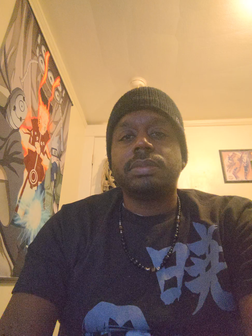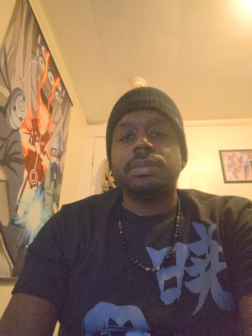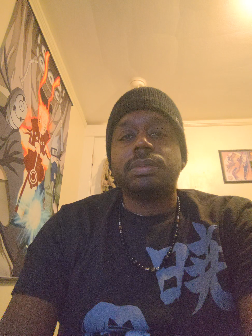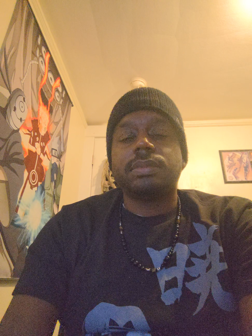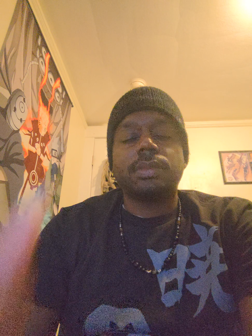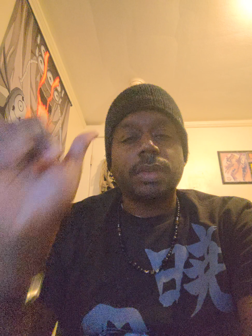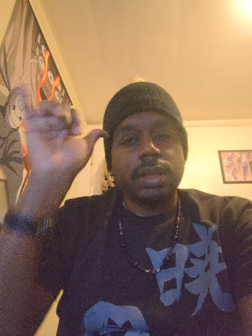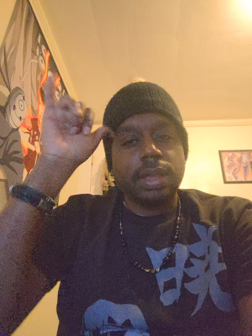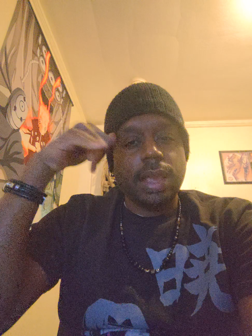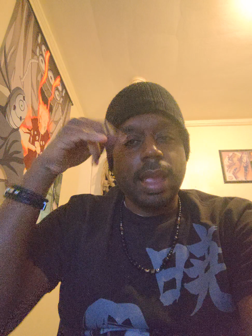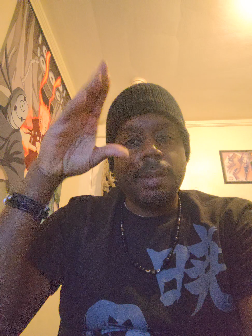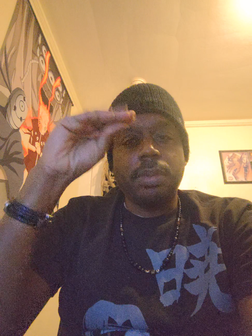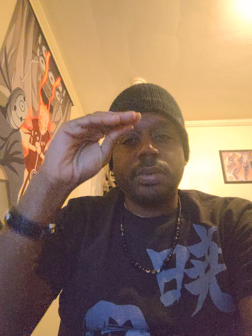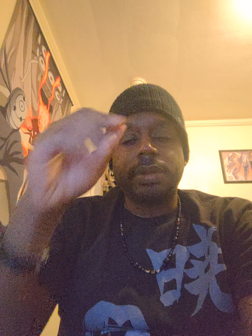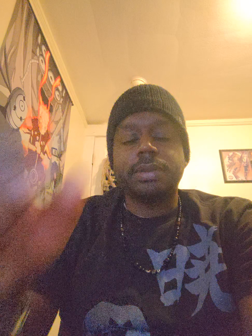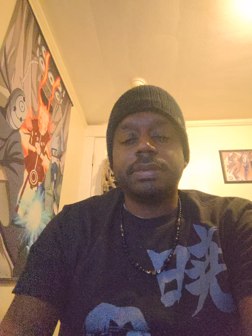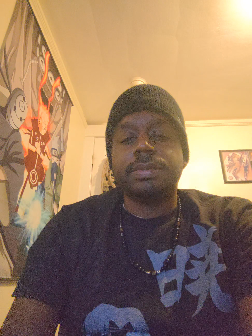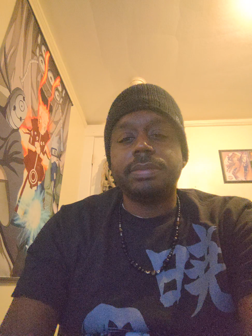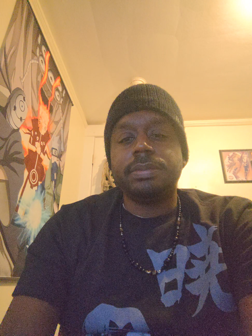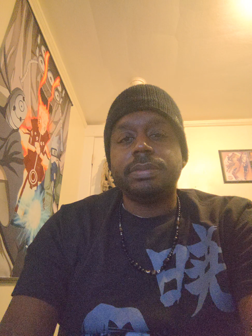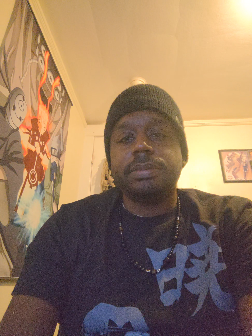cowboy